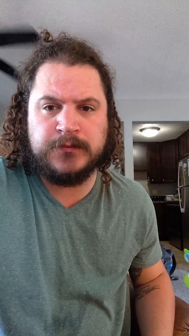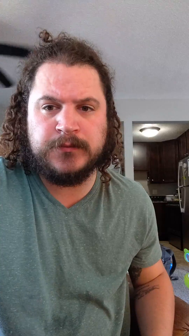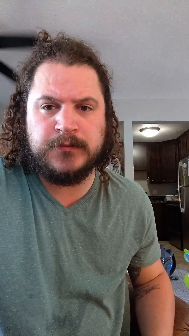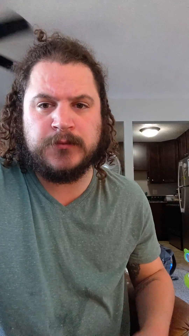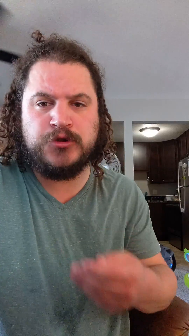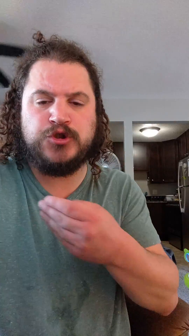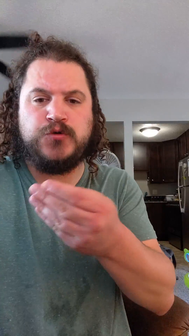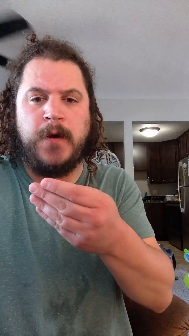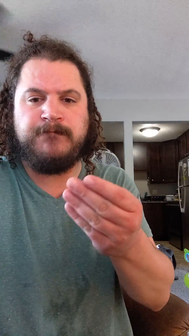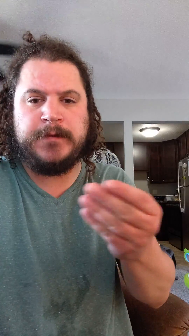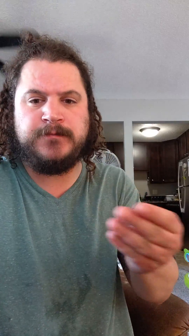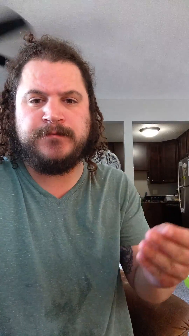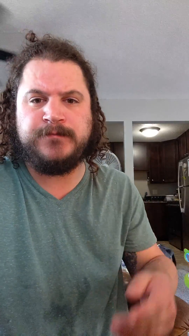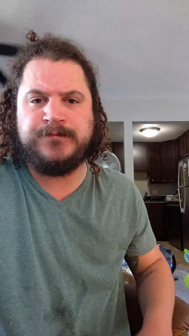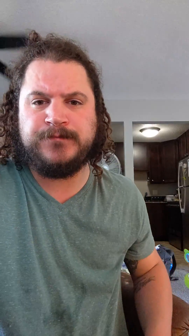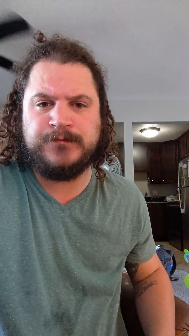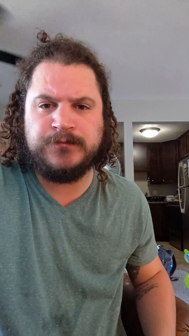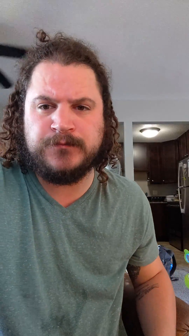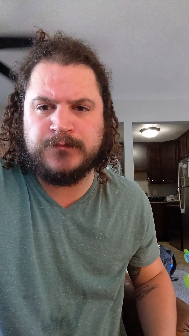shopping